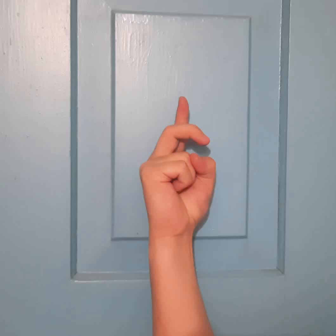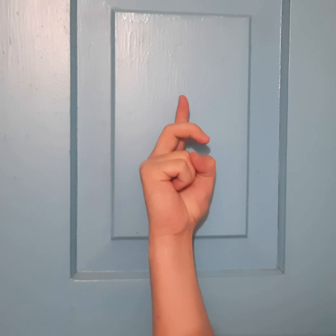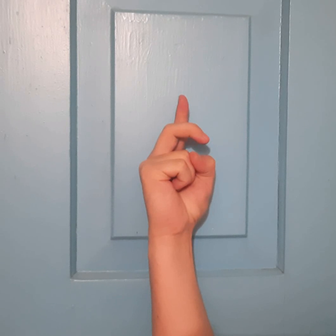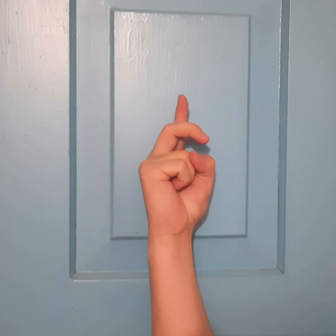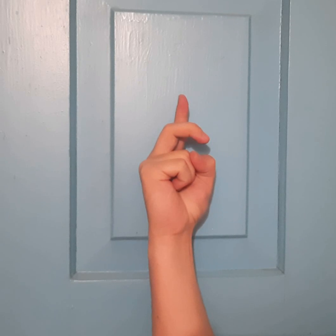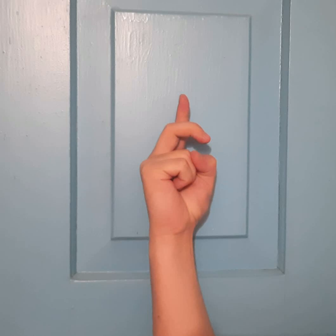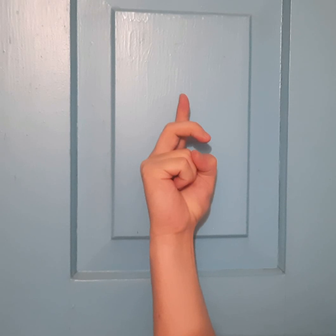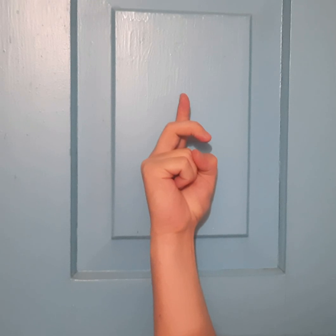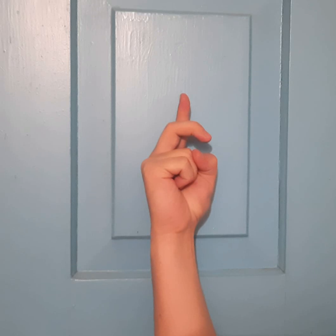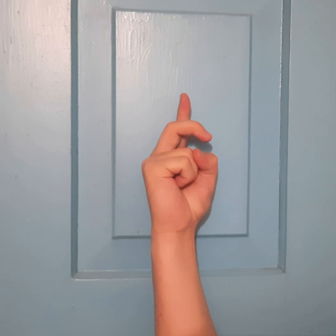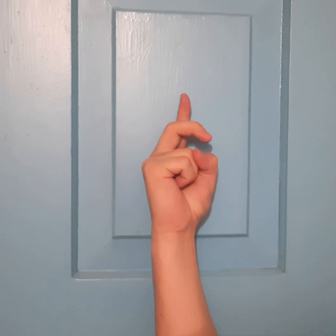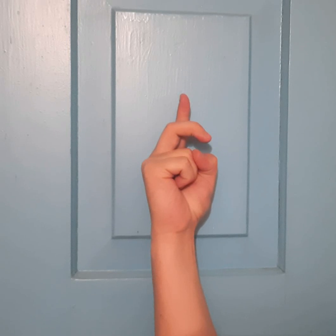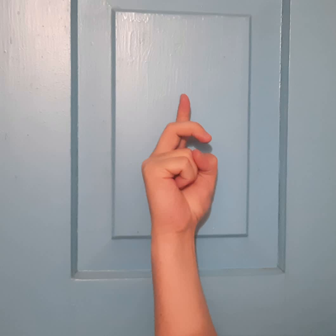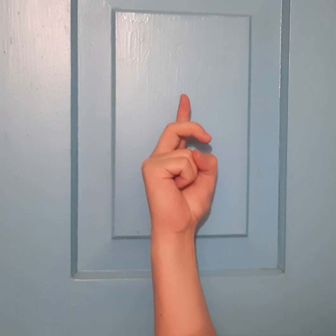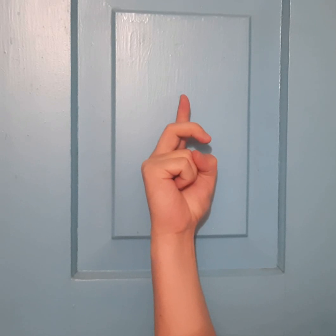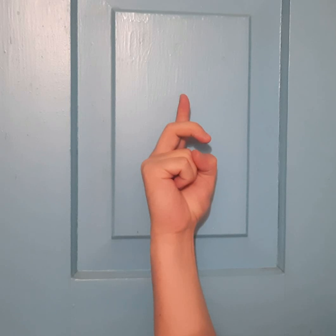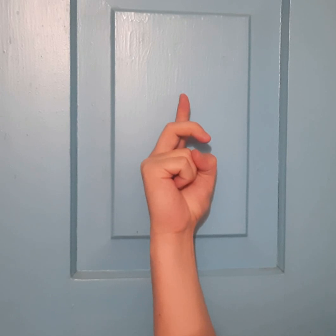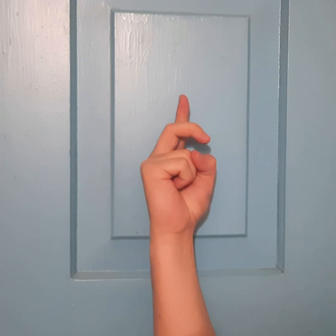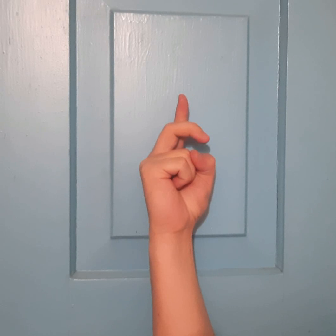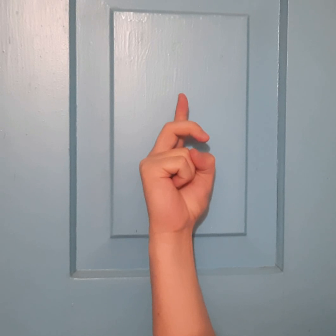Б